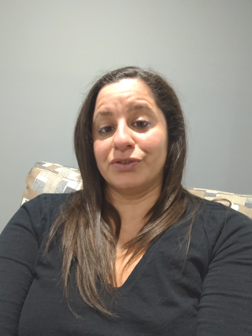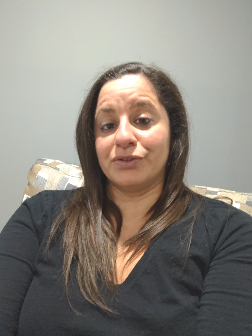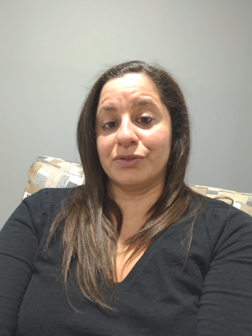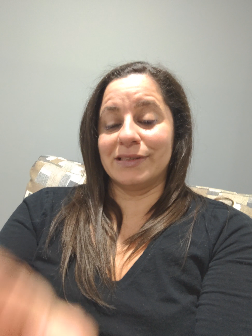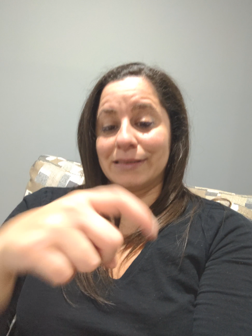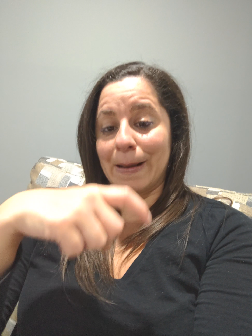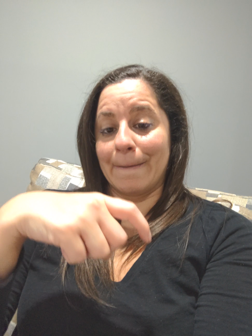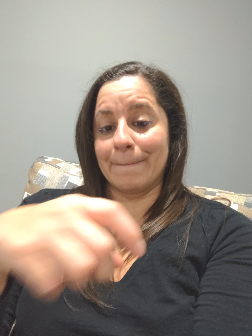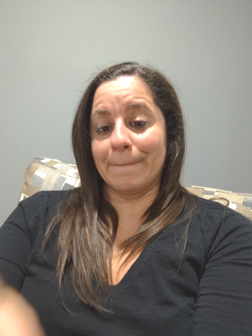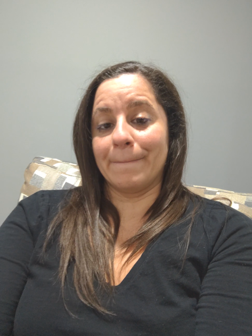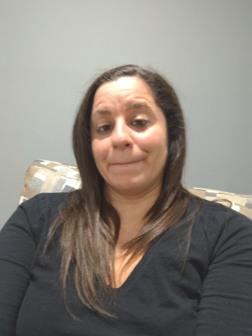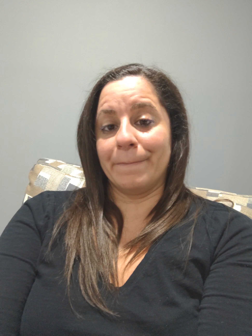time